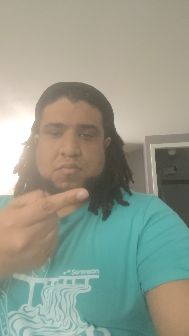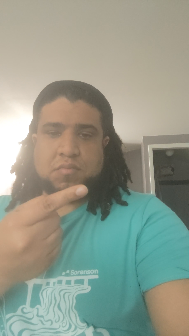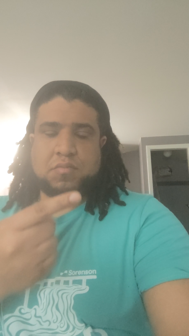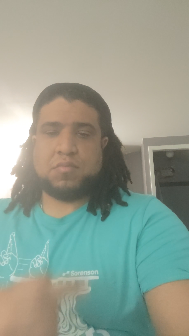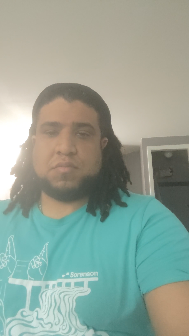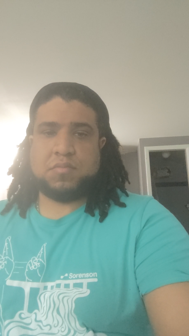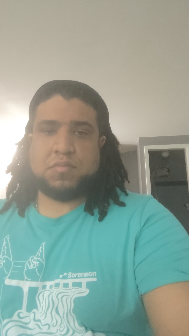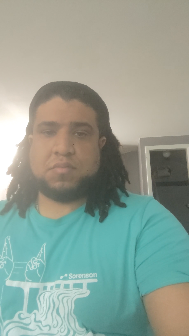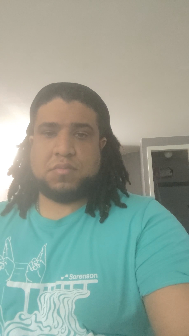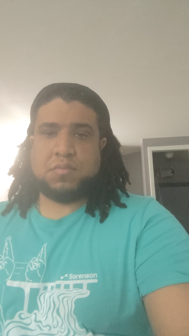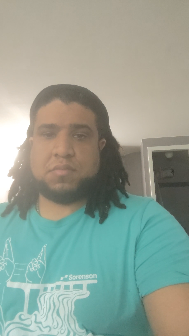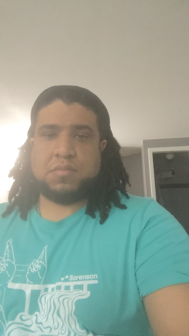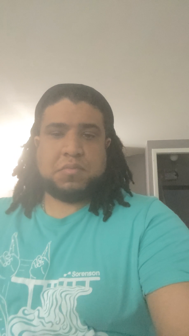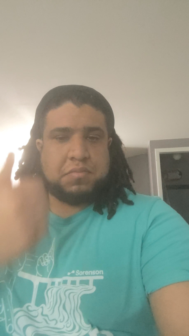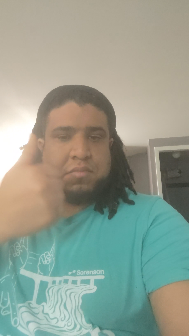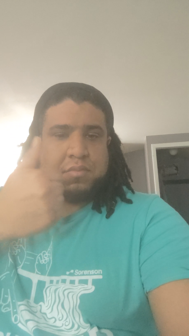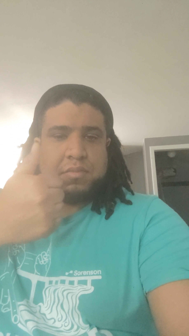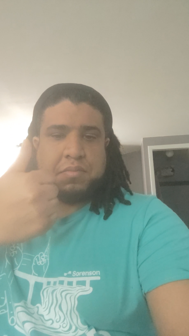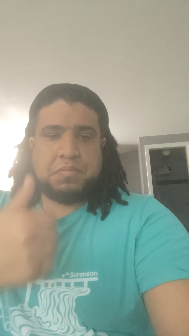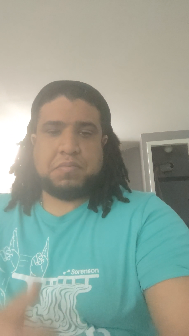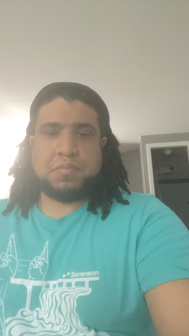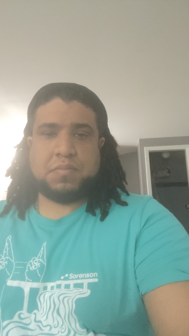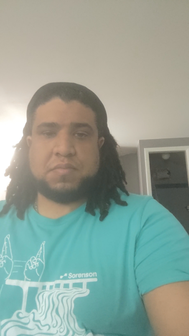help